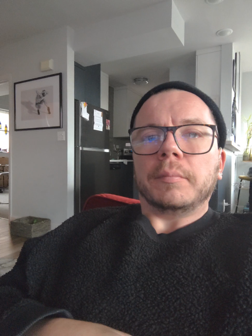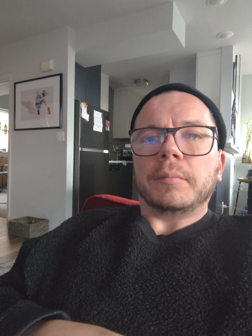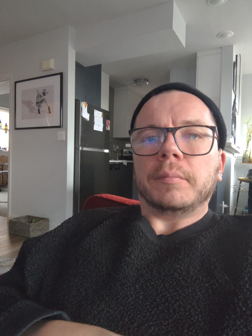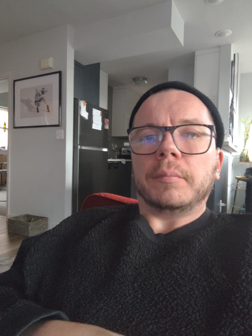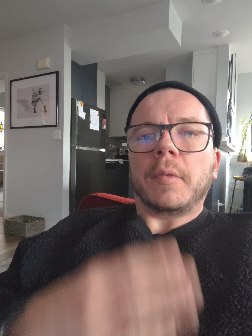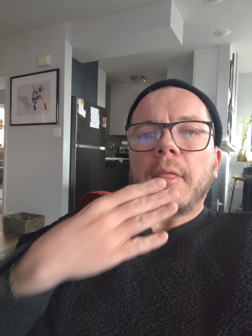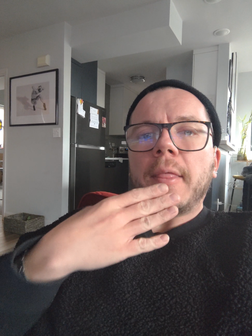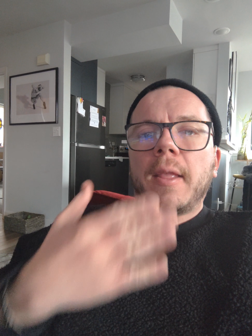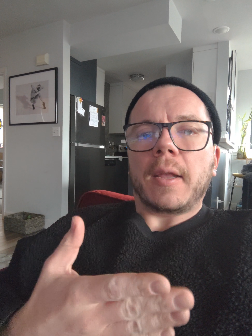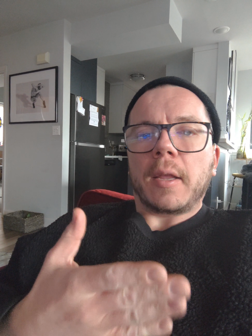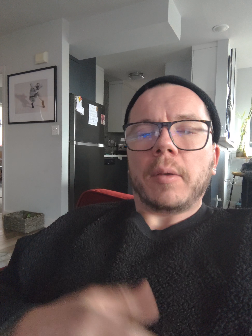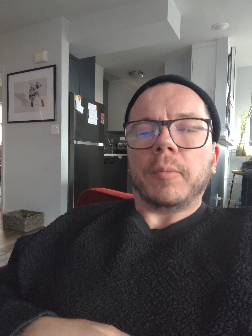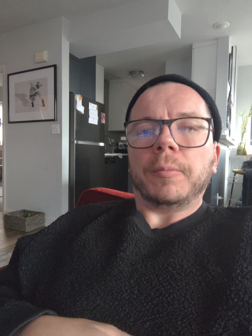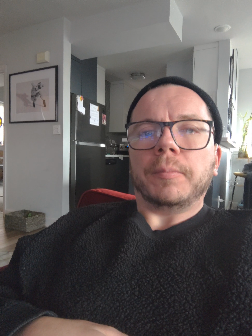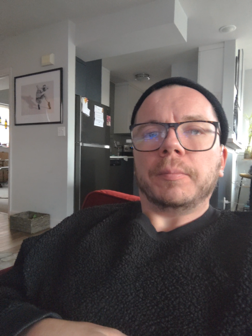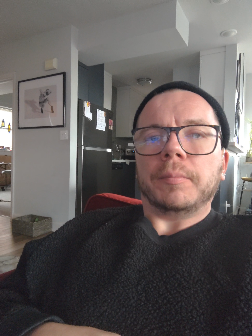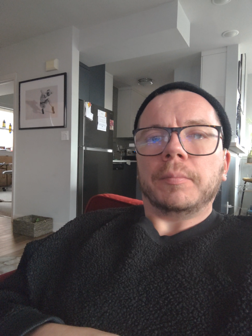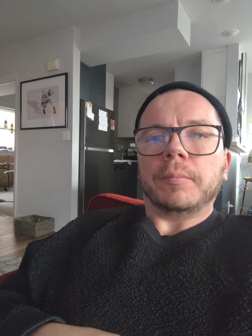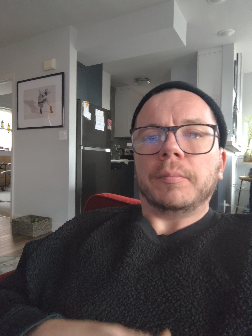thank you